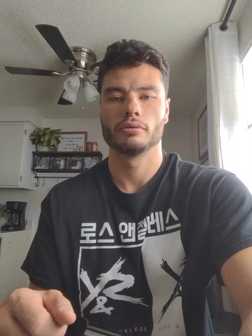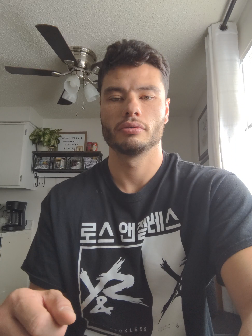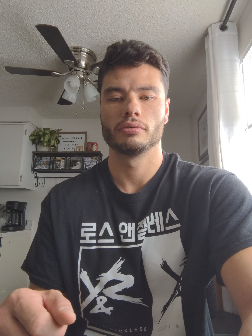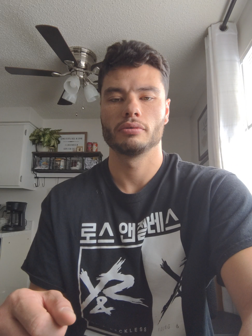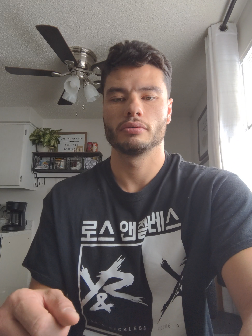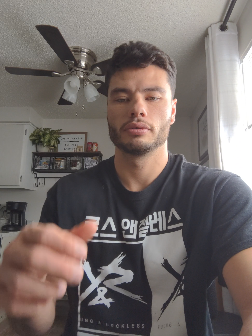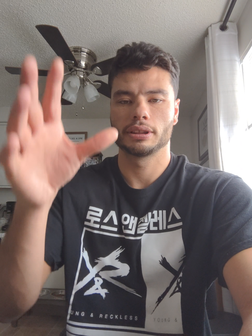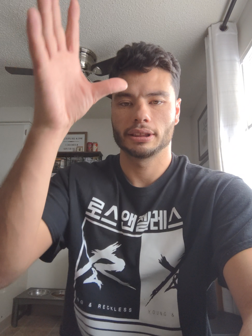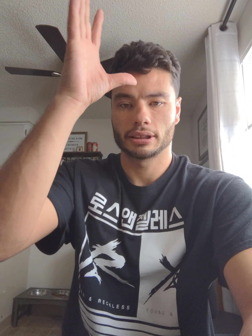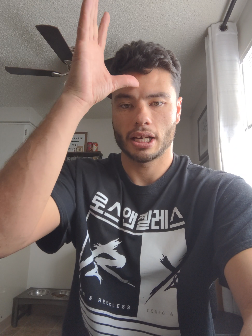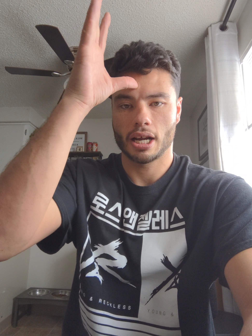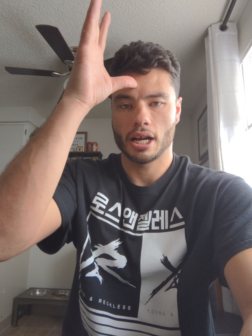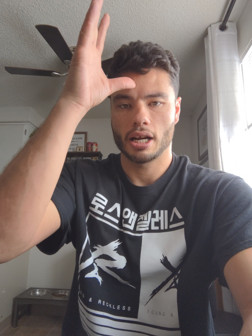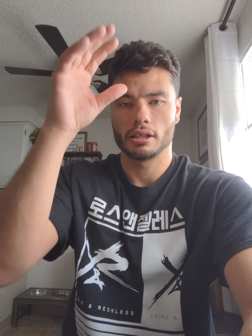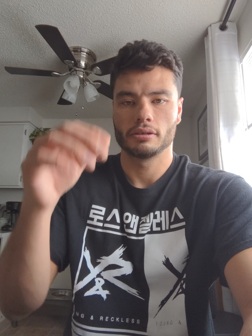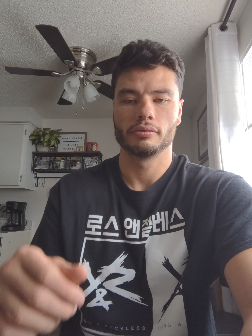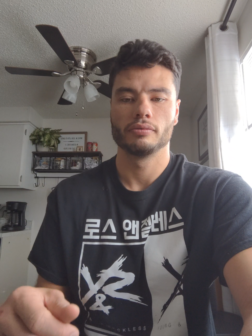dad